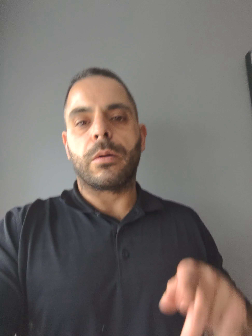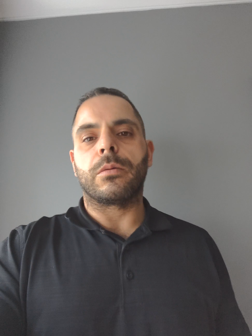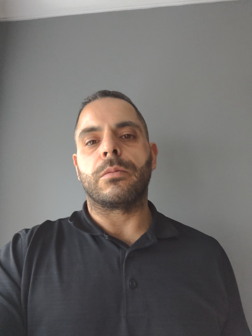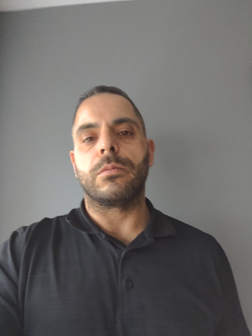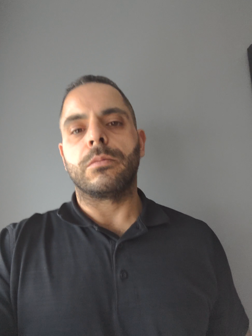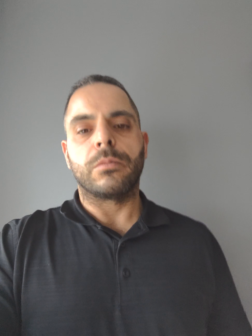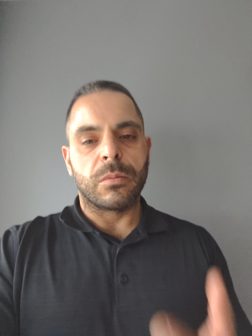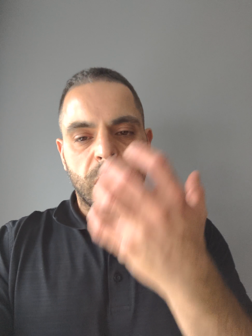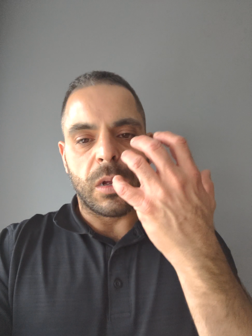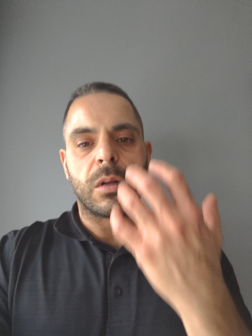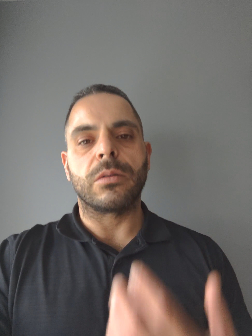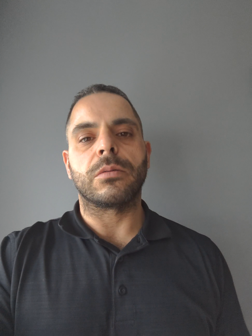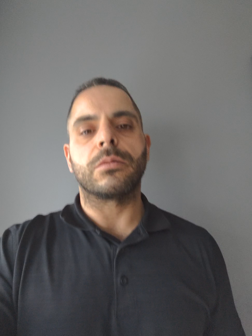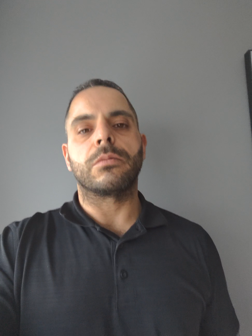mad